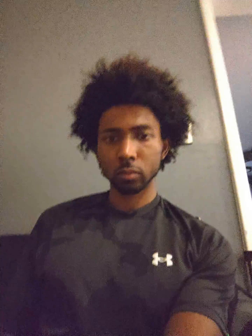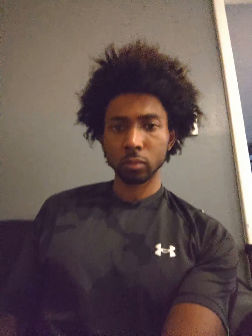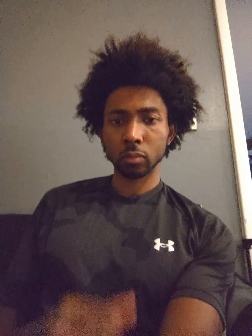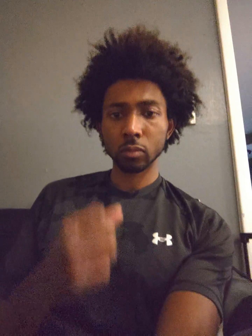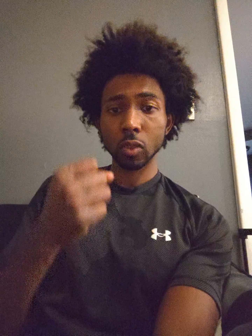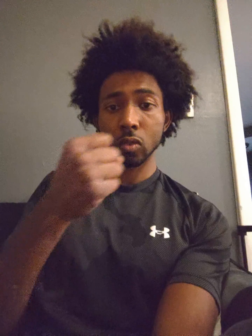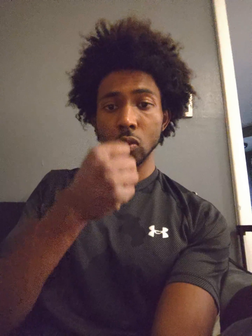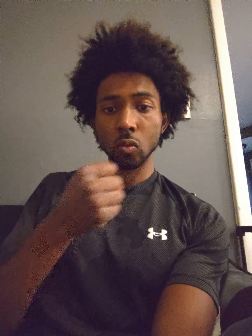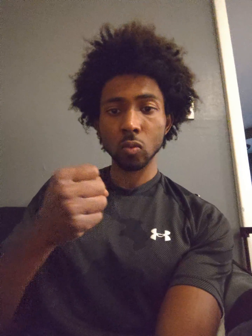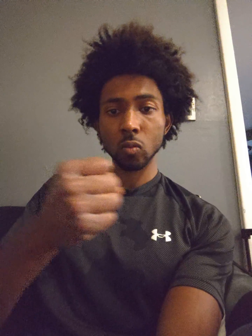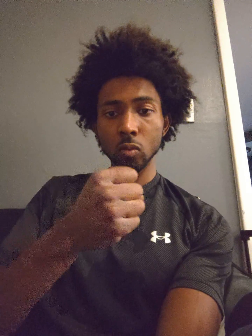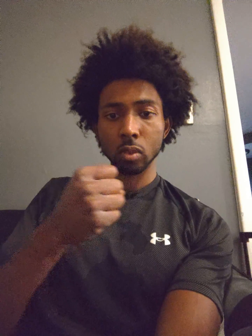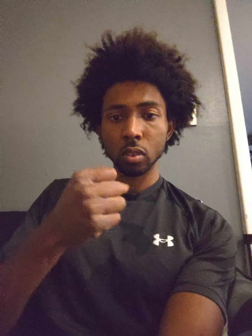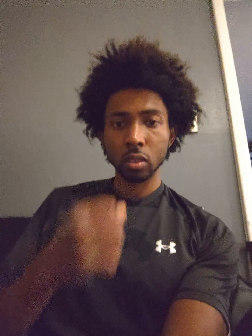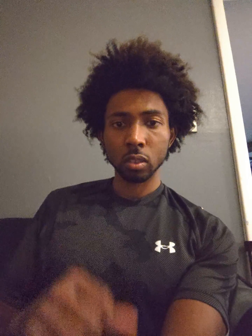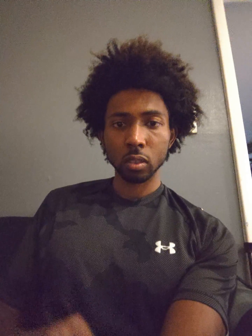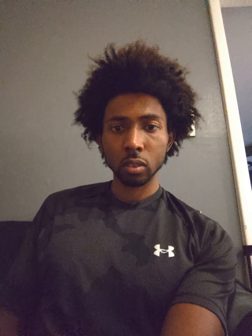coffee